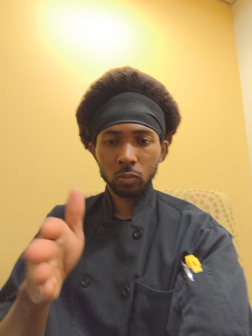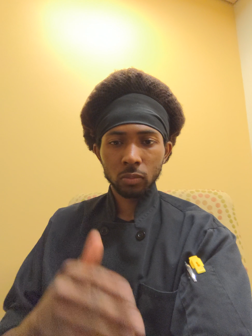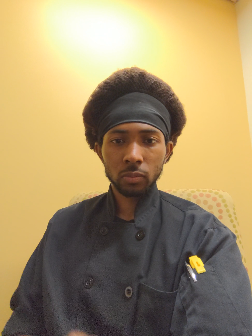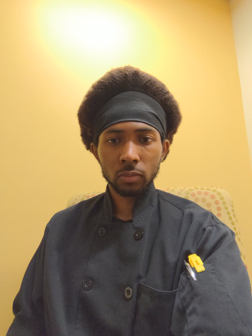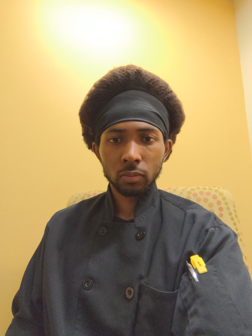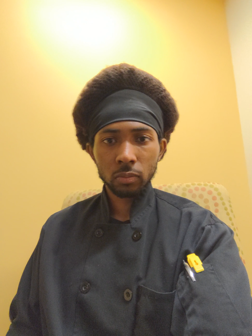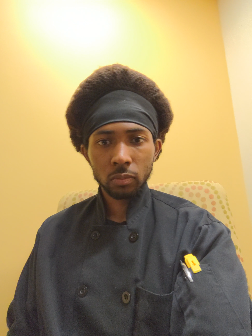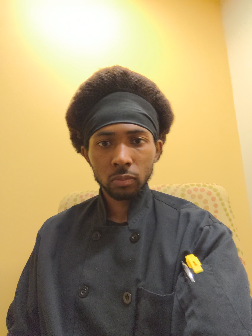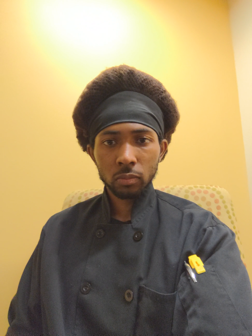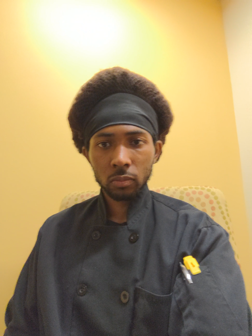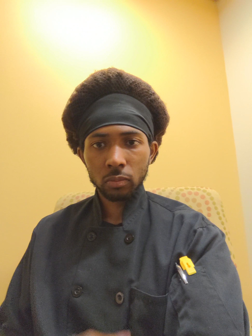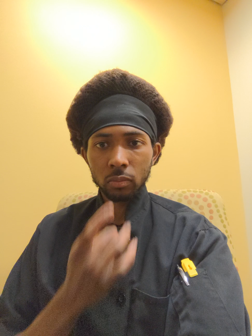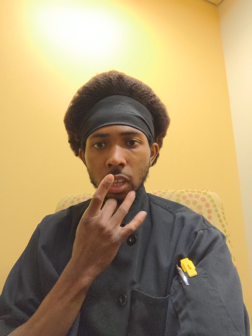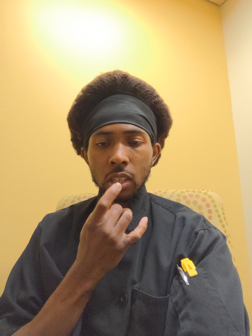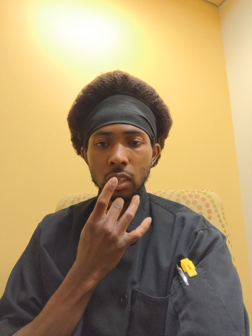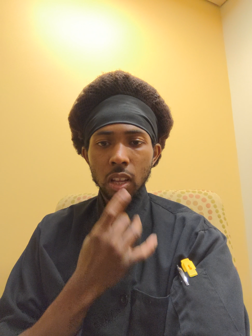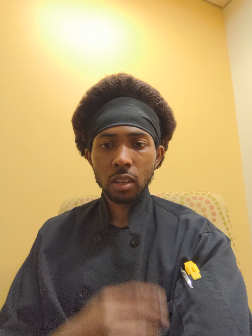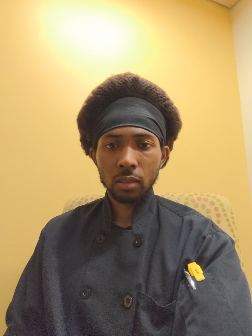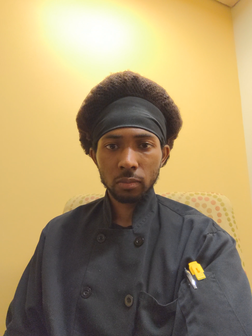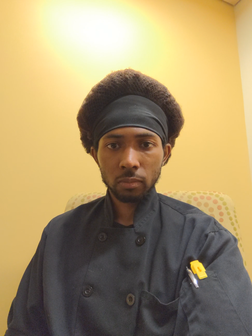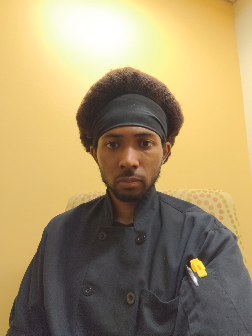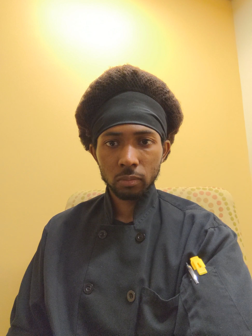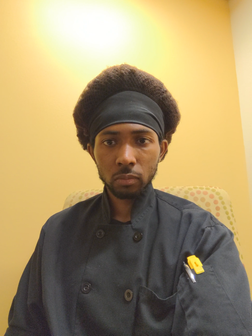light bulb